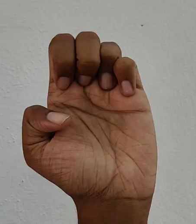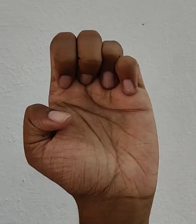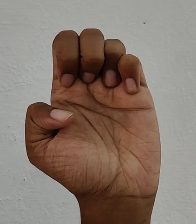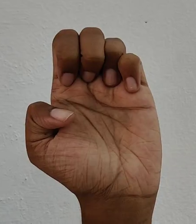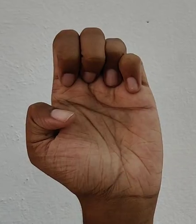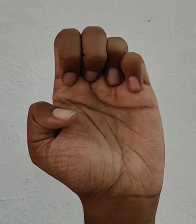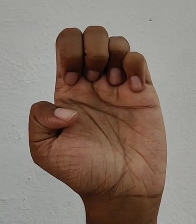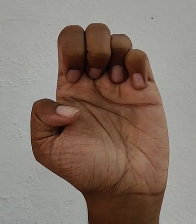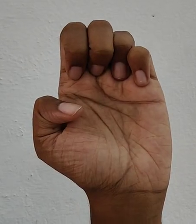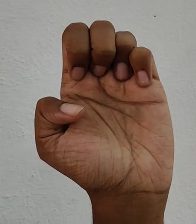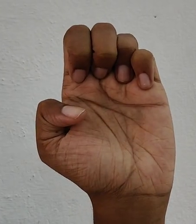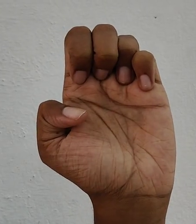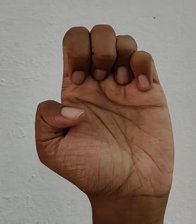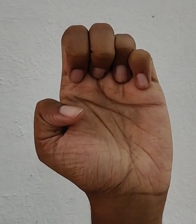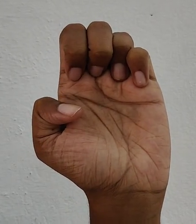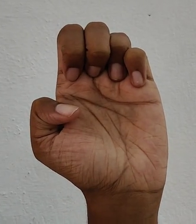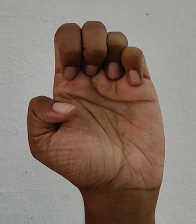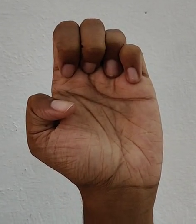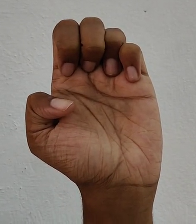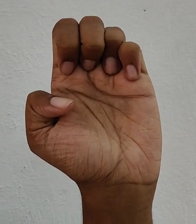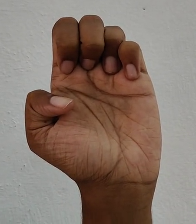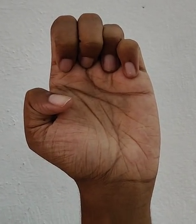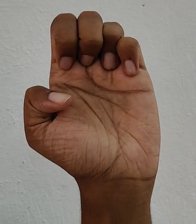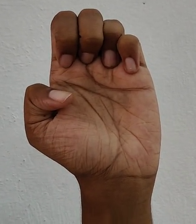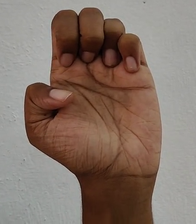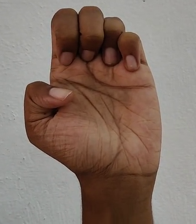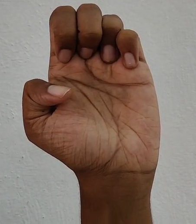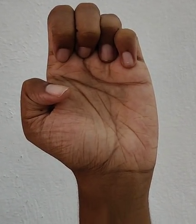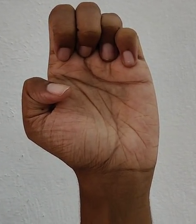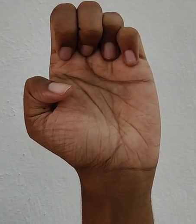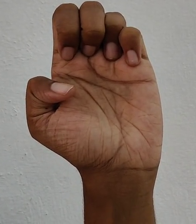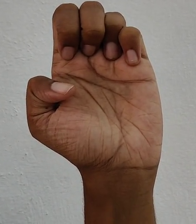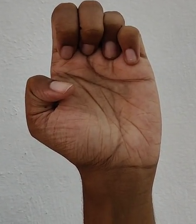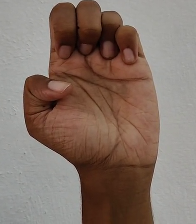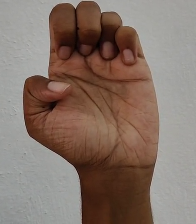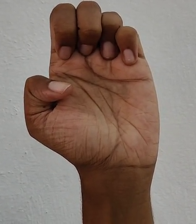ഇ